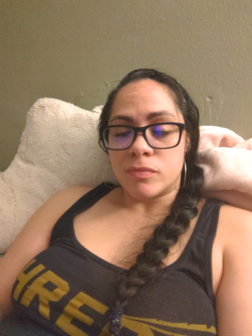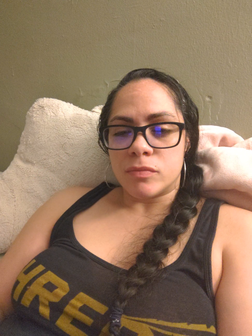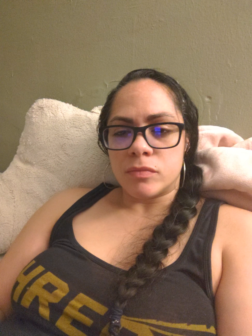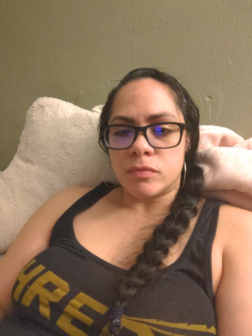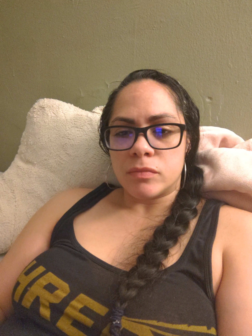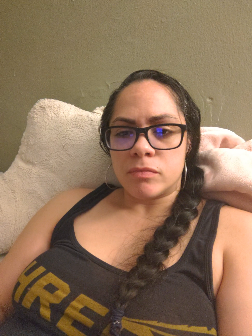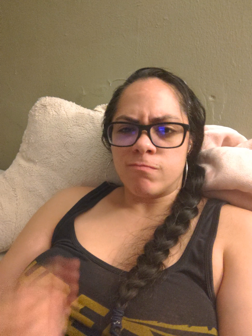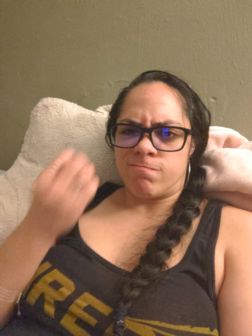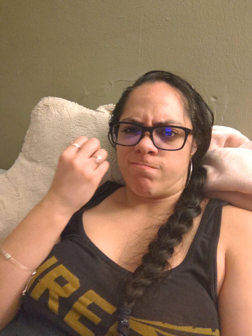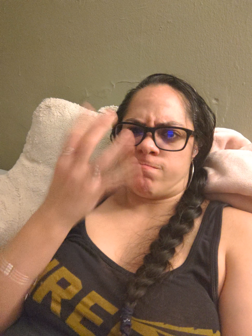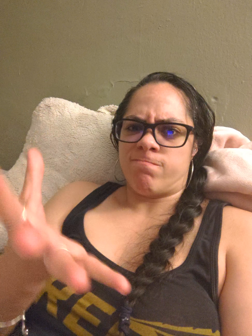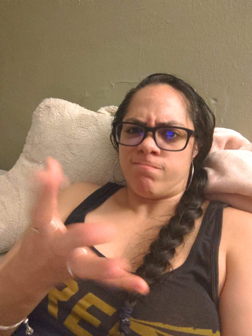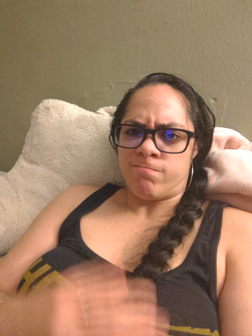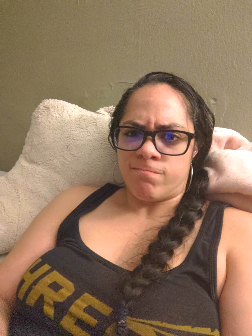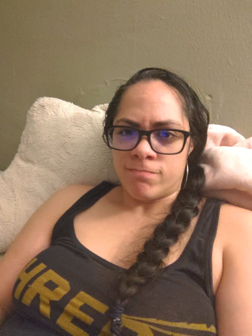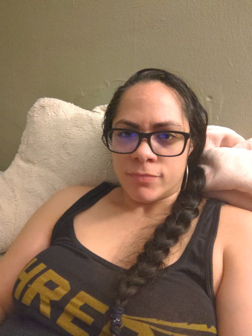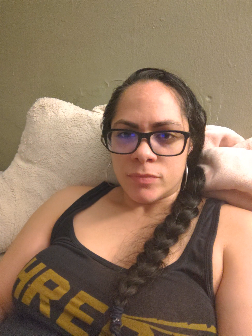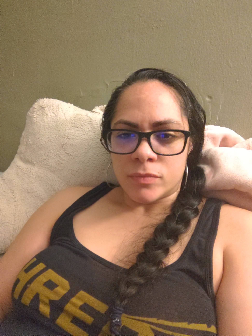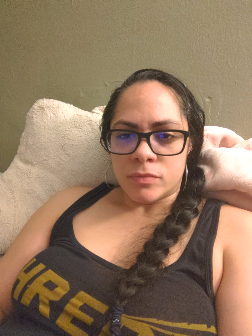many